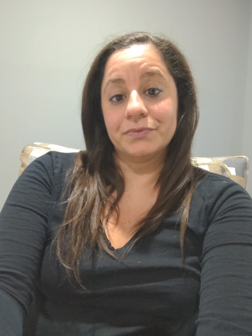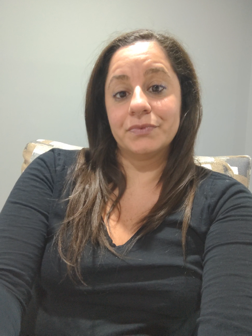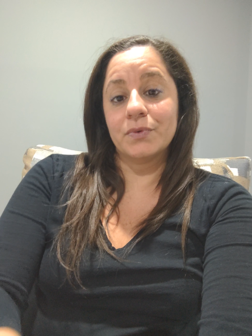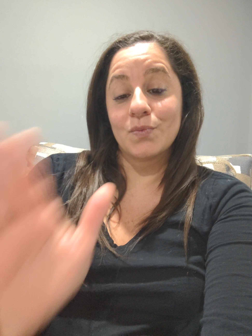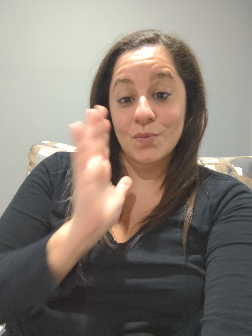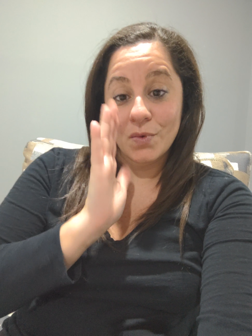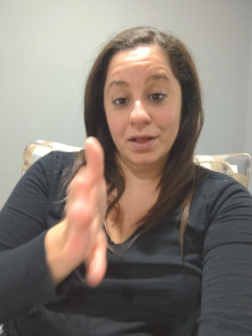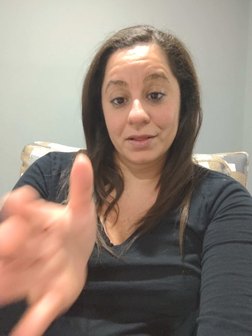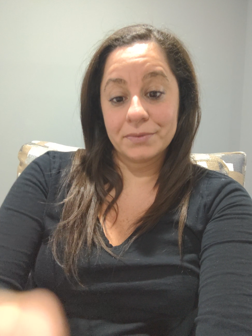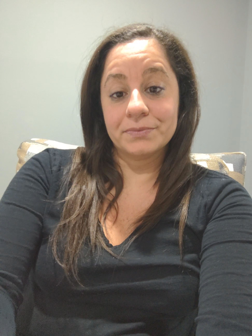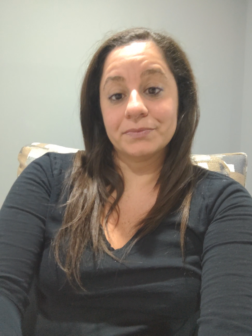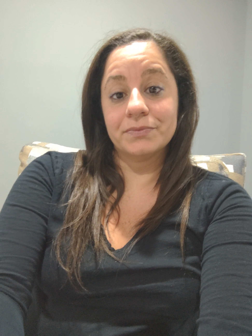will